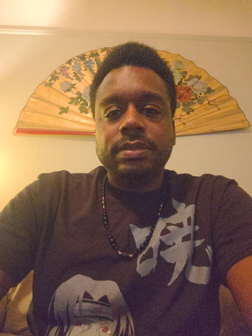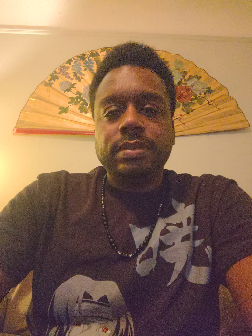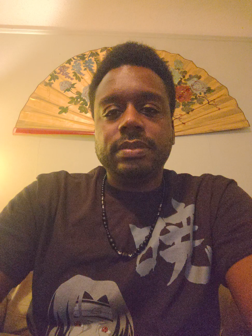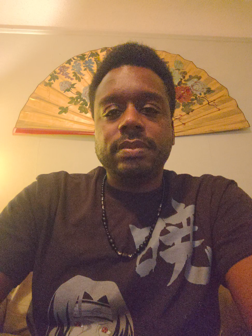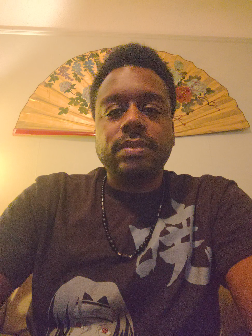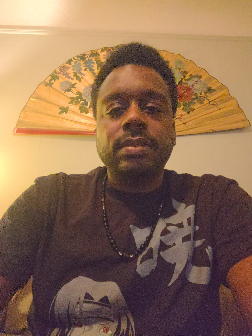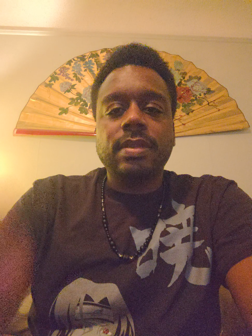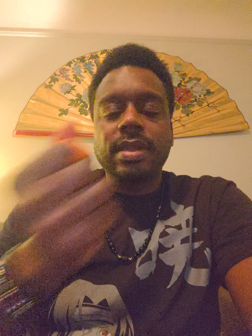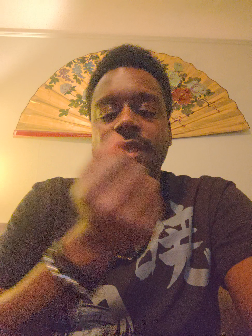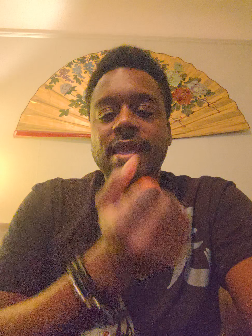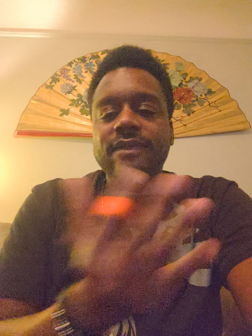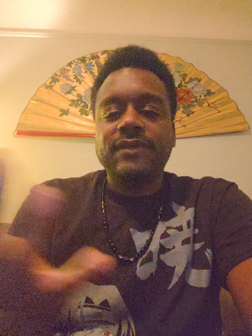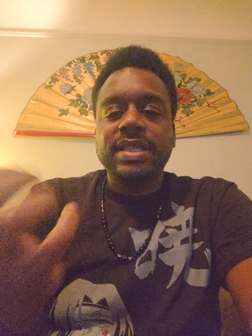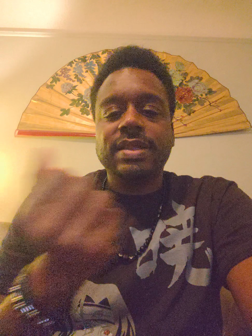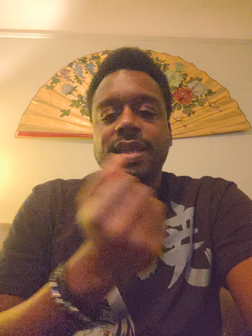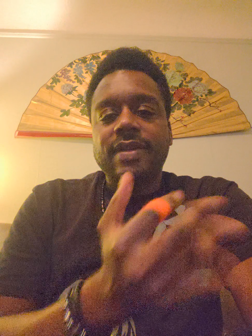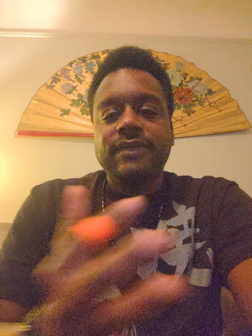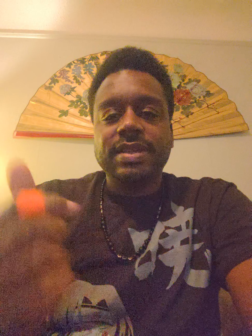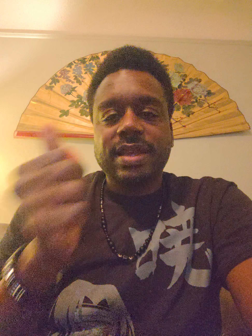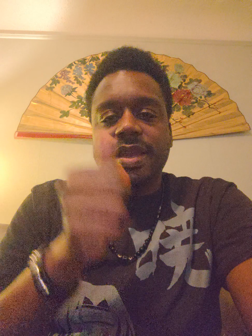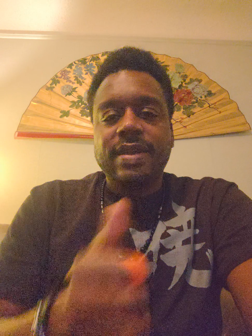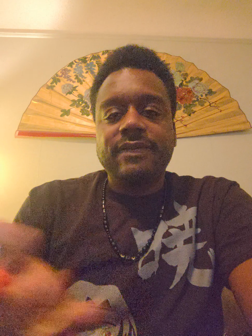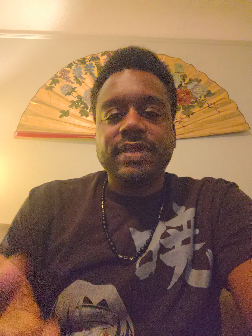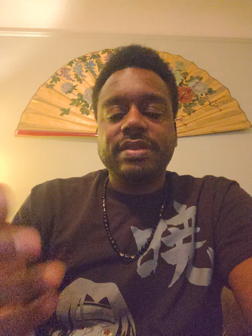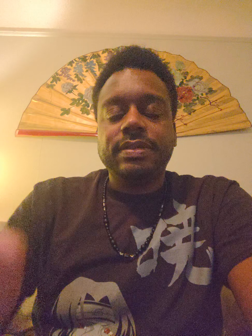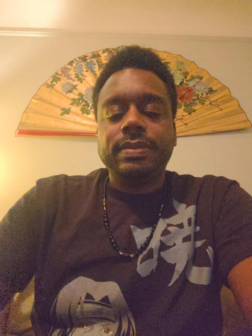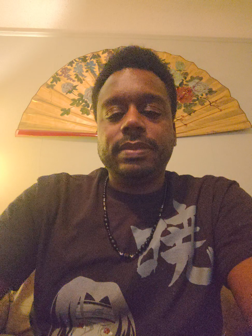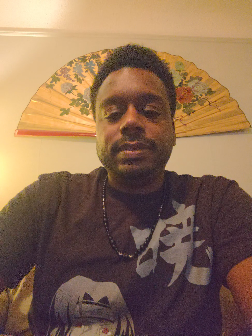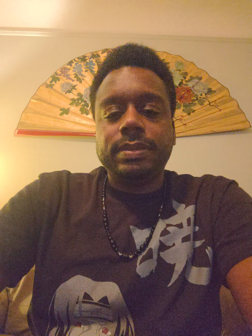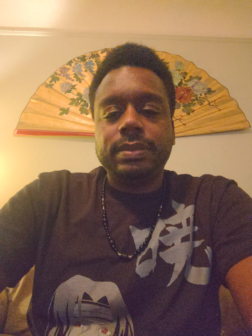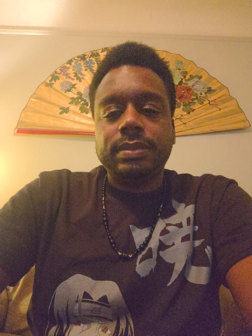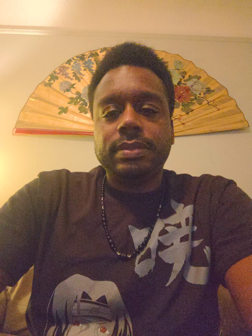every